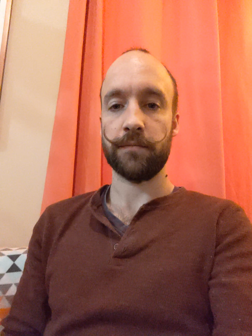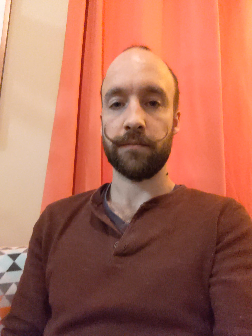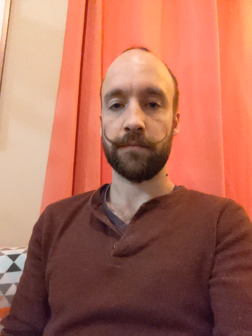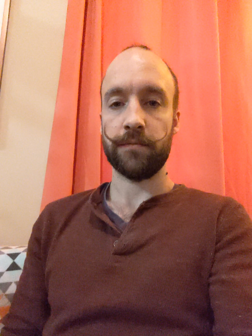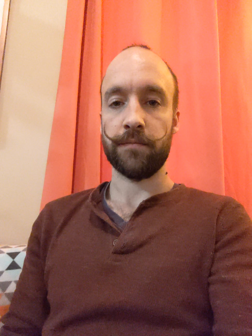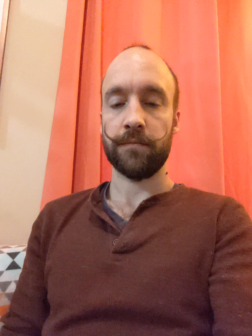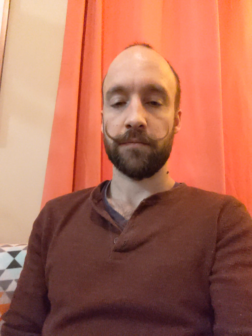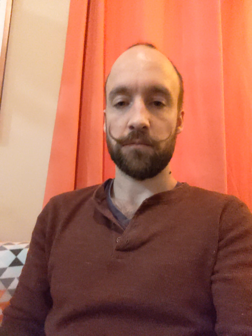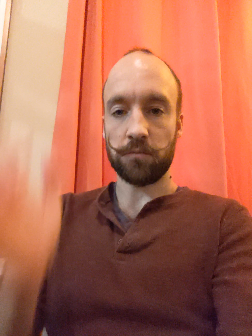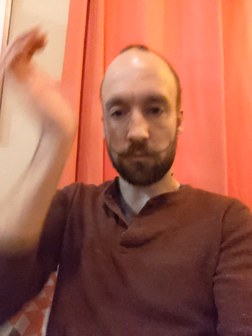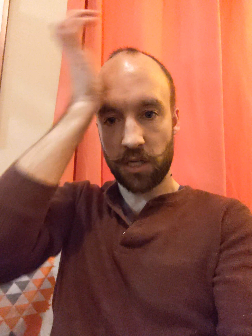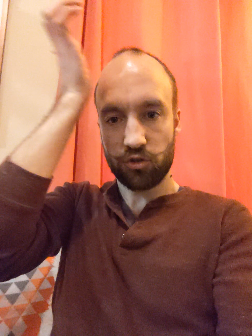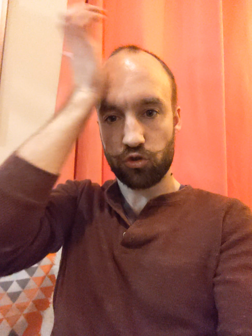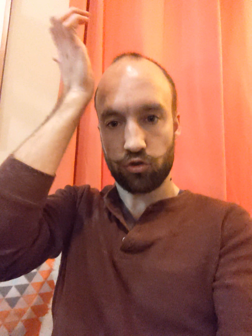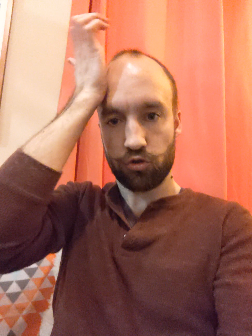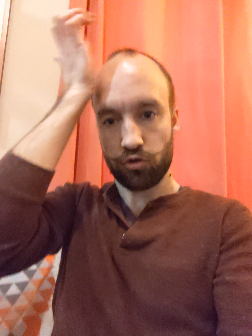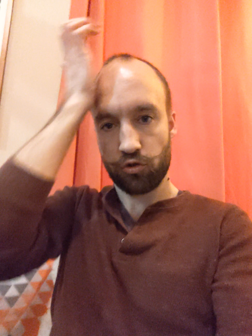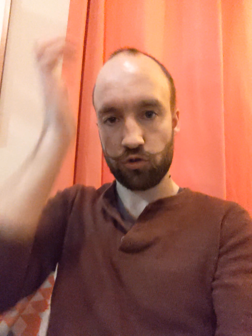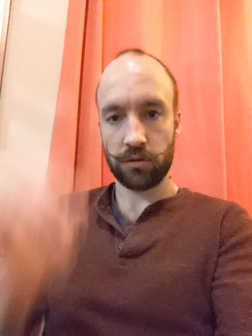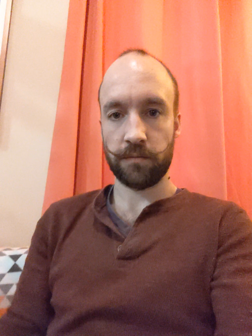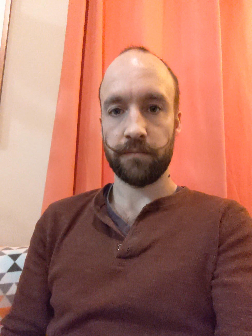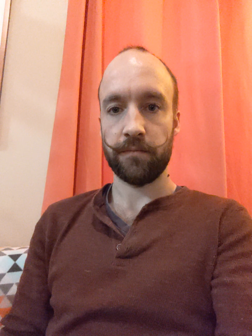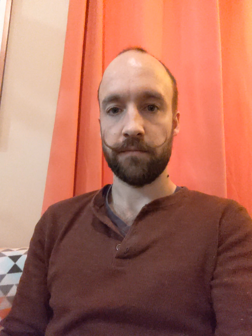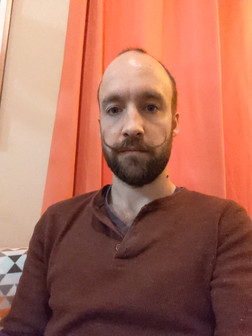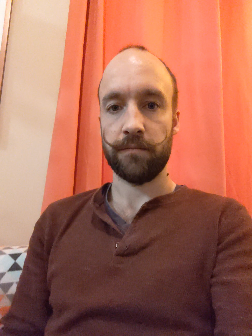garbage